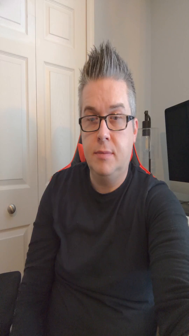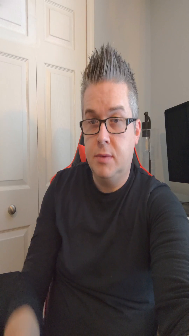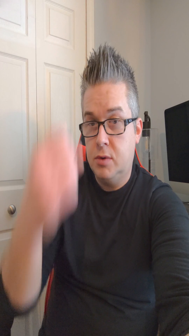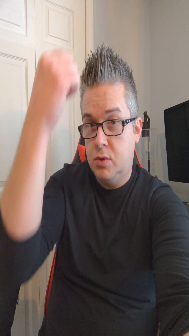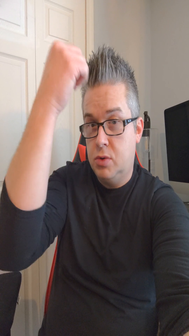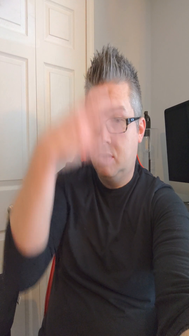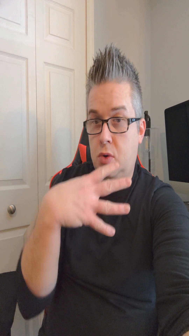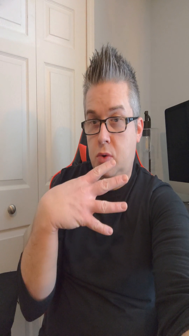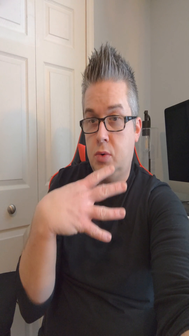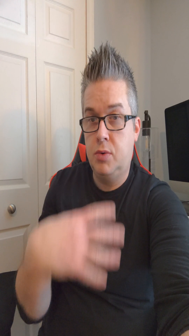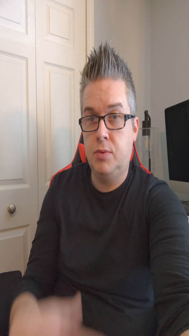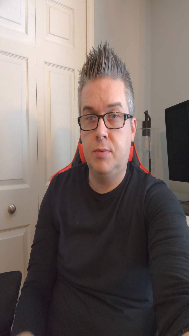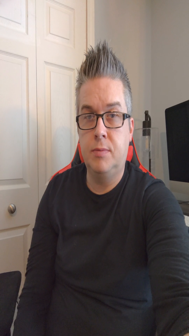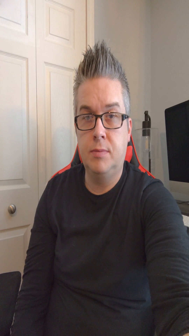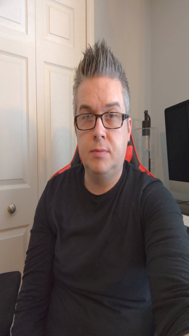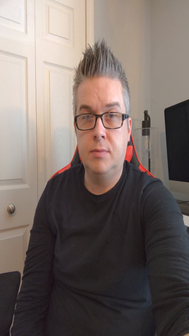shower